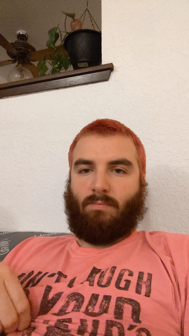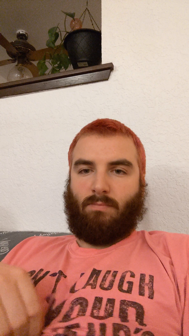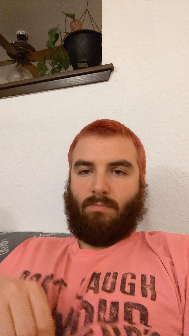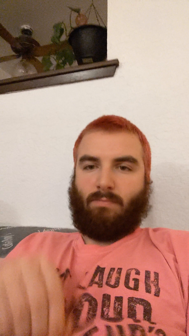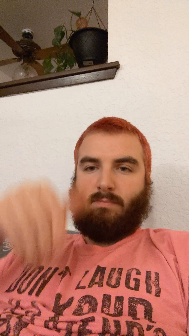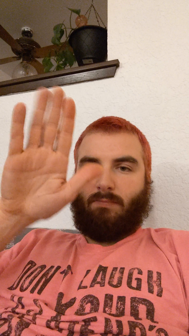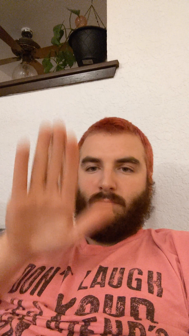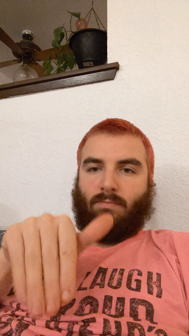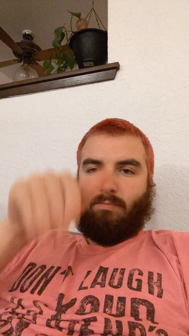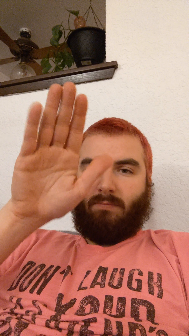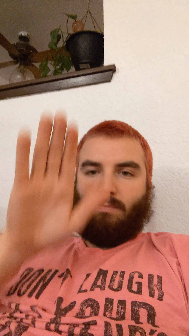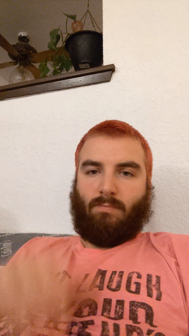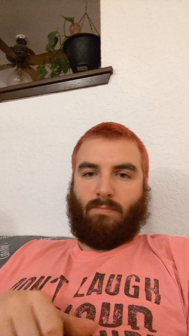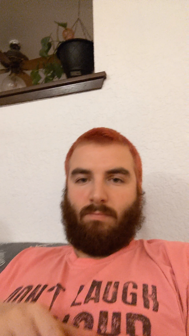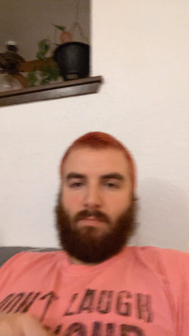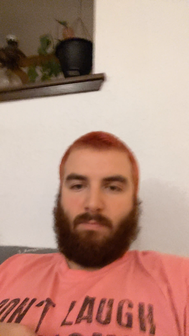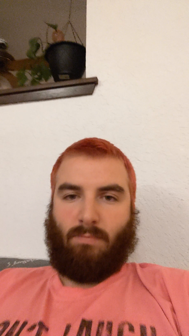paint